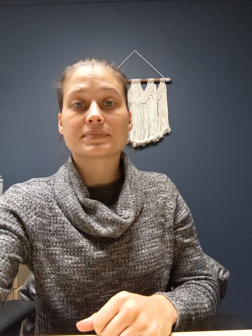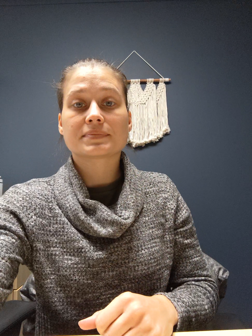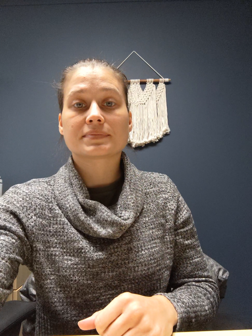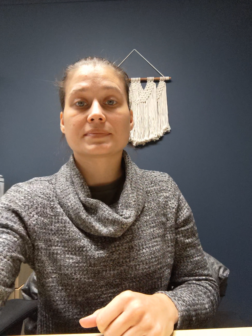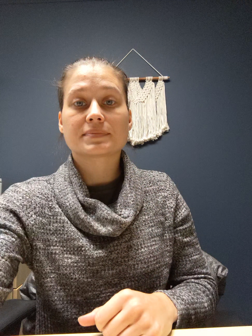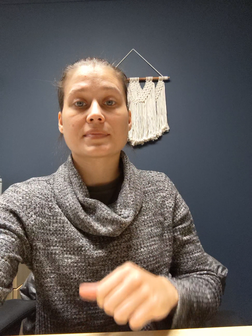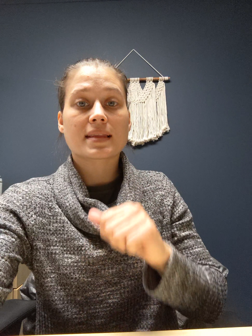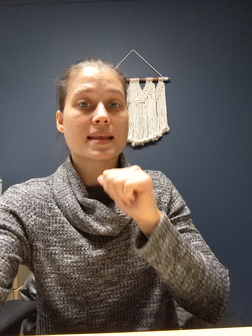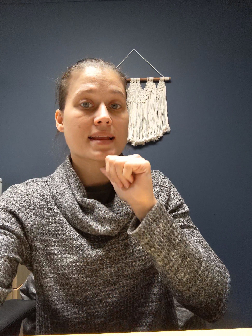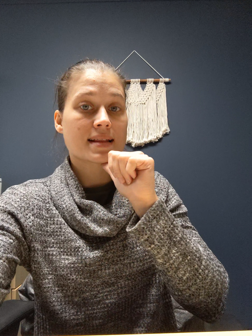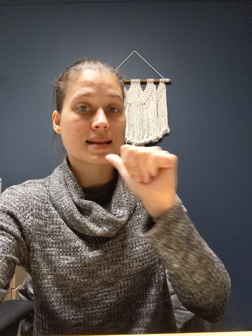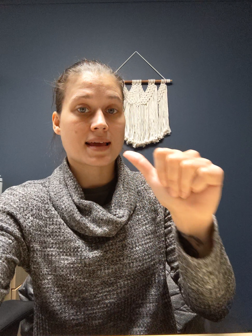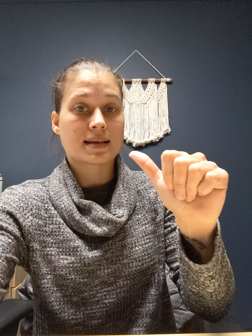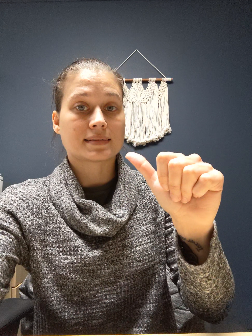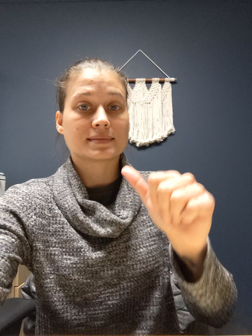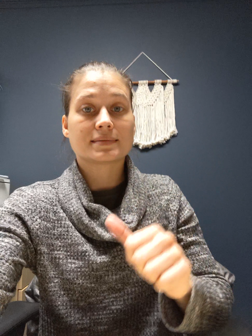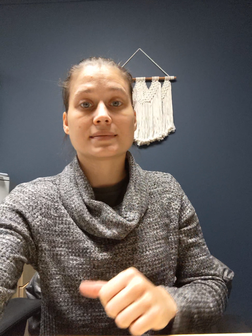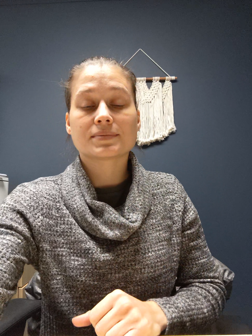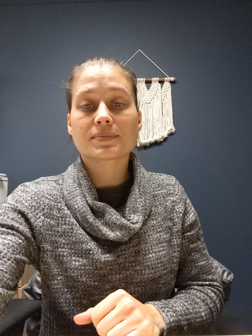not